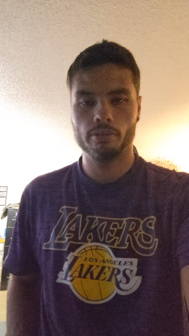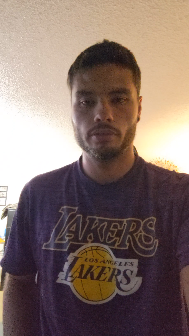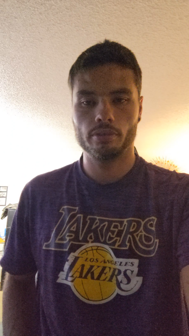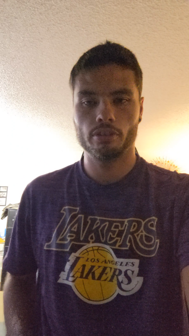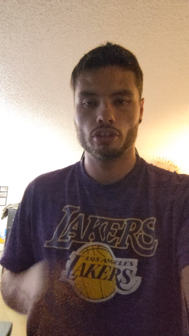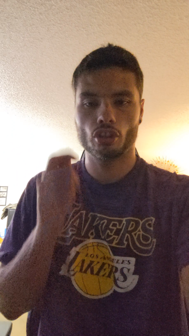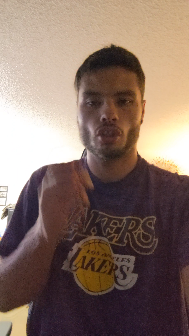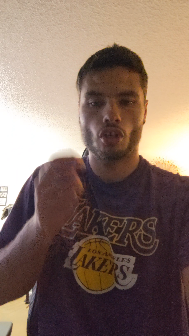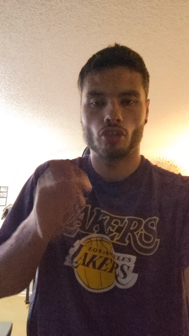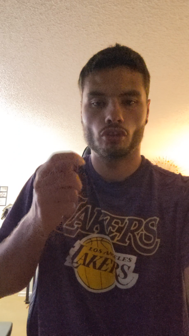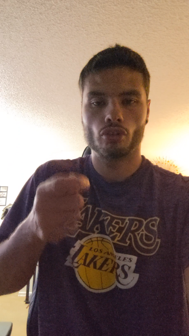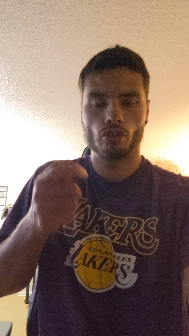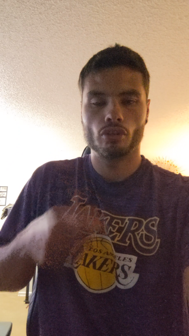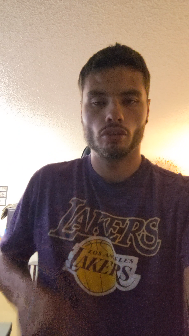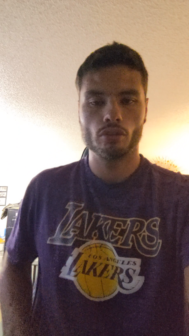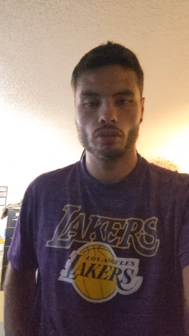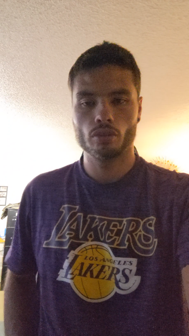cart